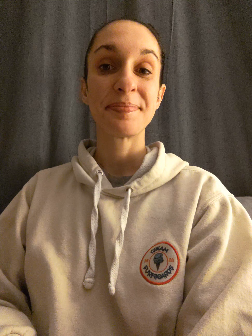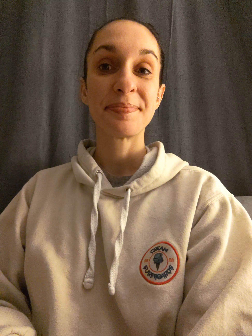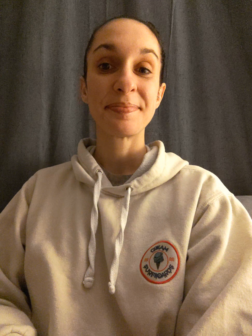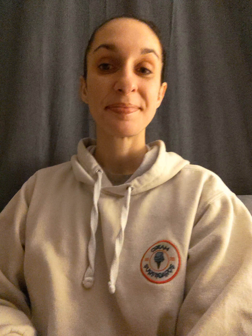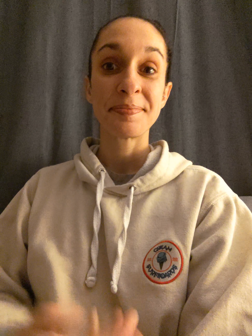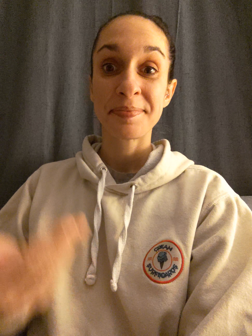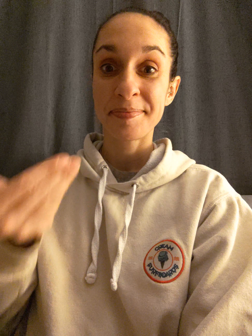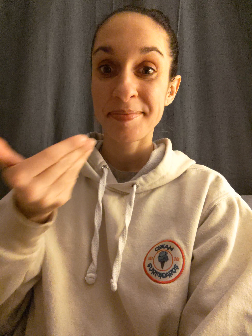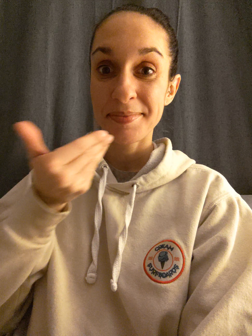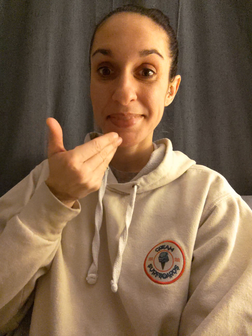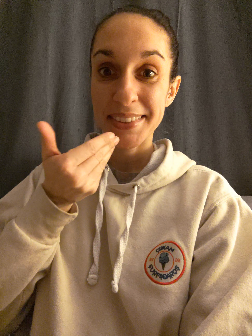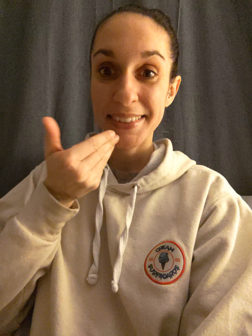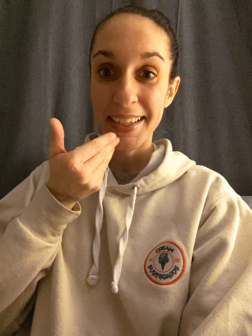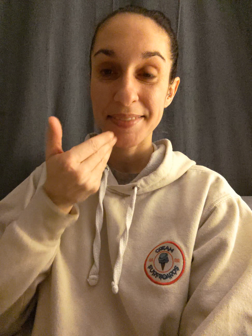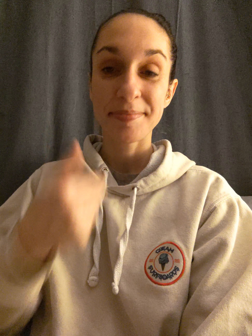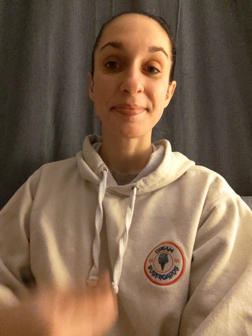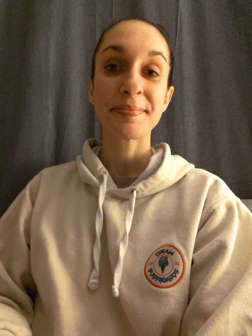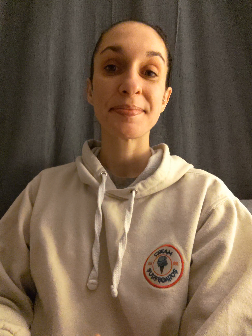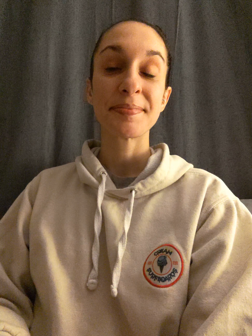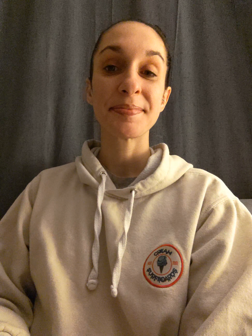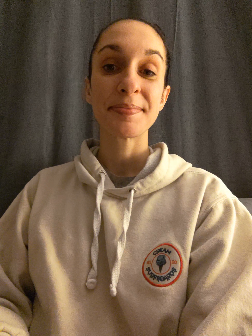pizza